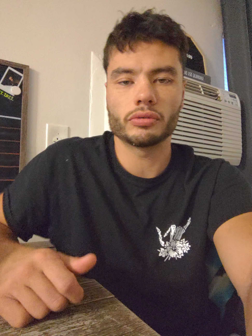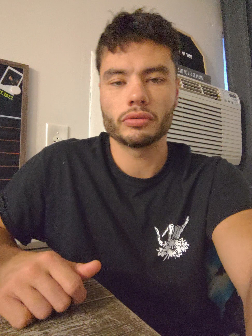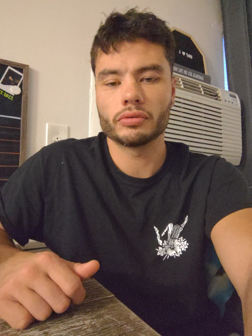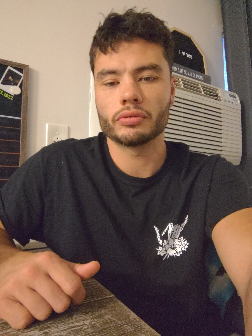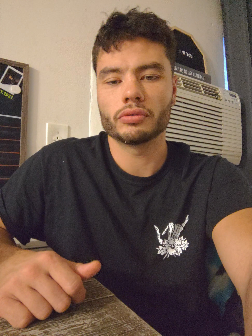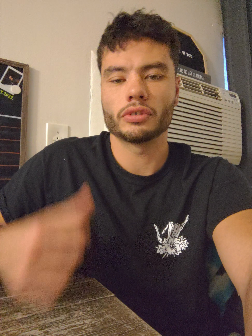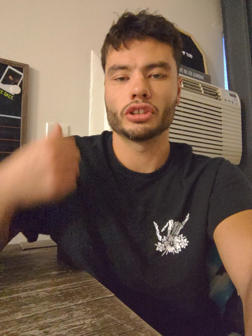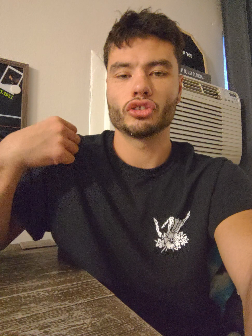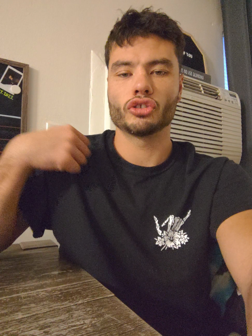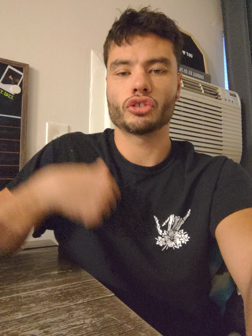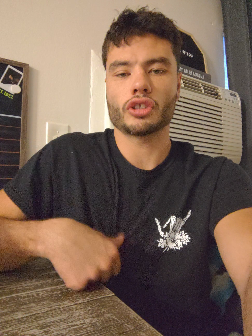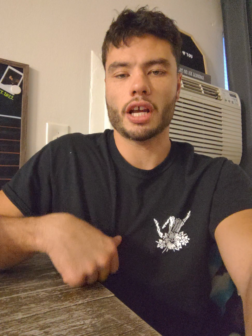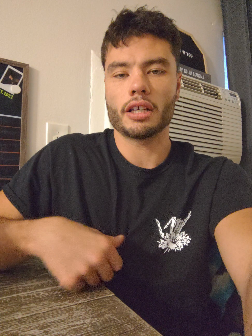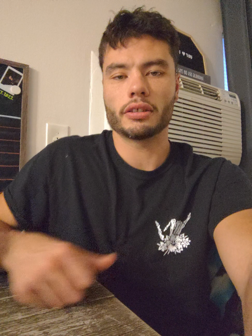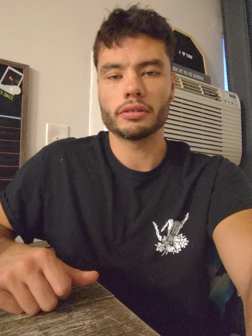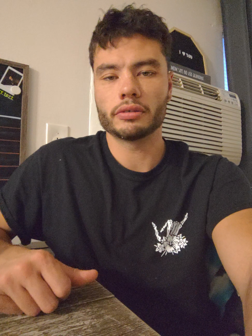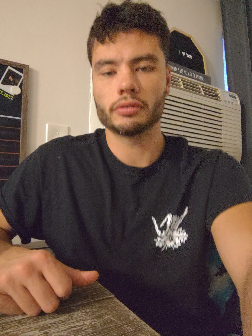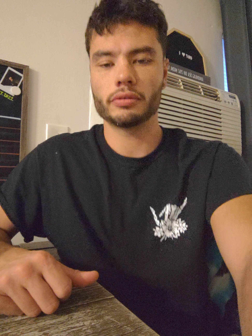jacket